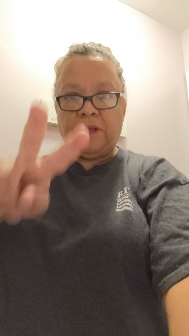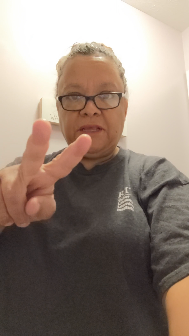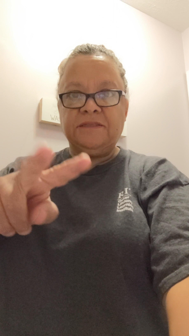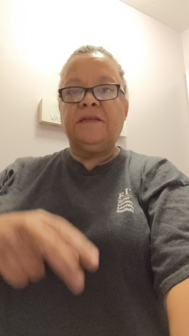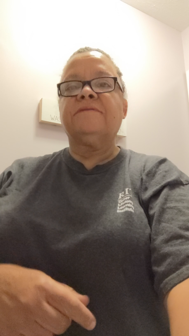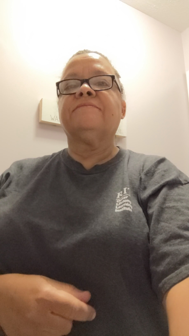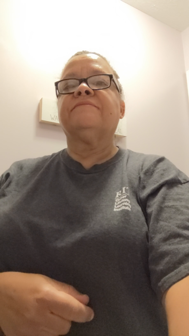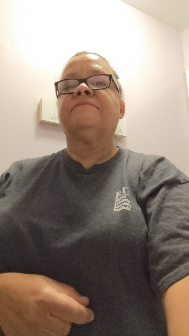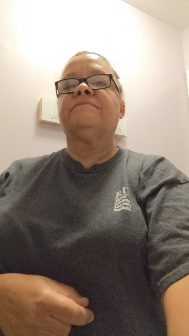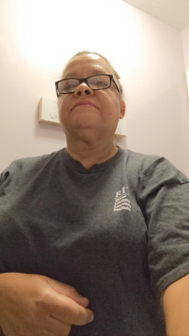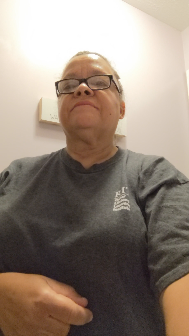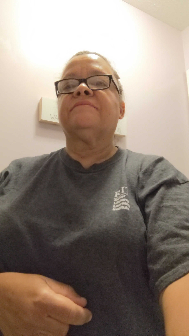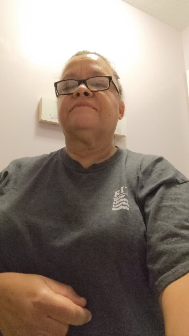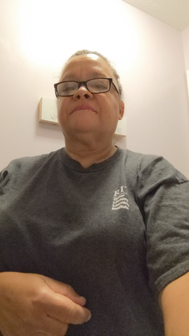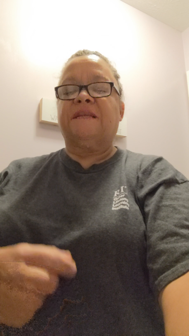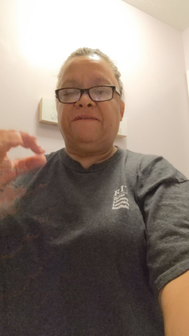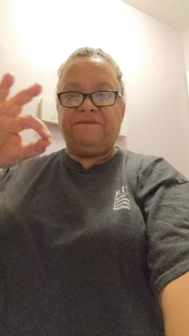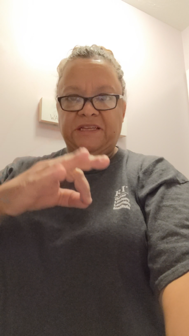fit